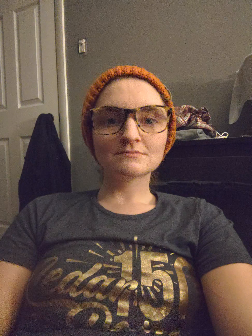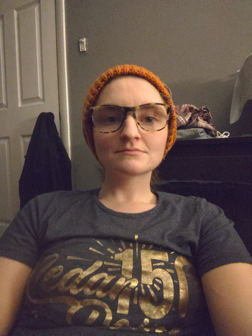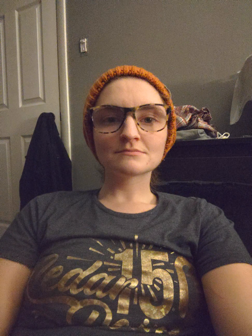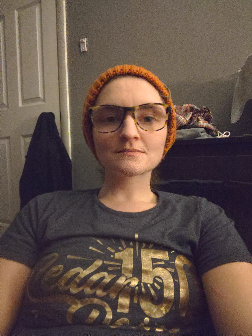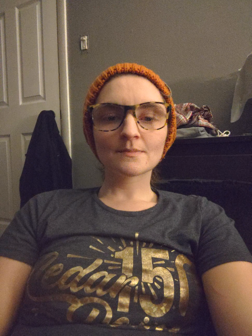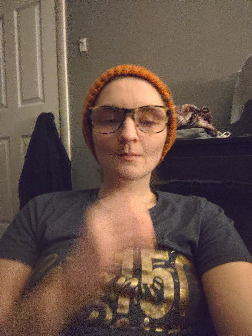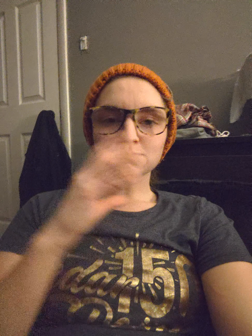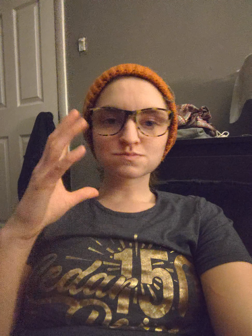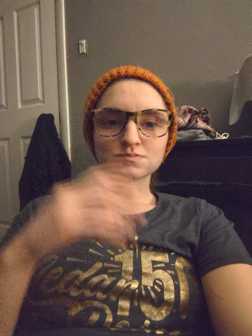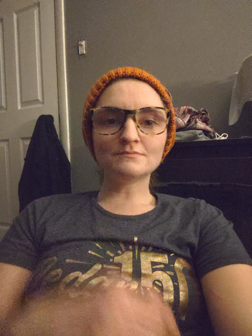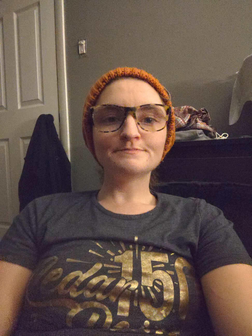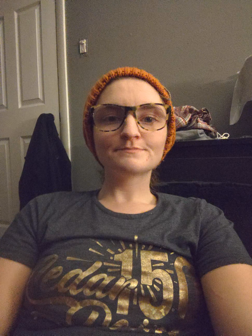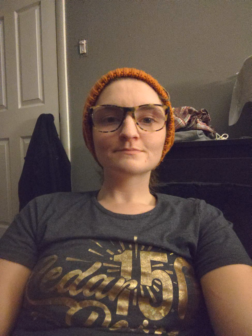balloon